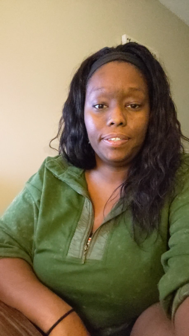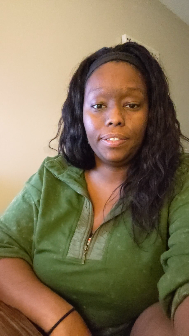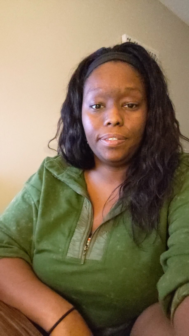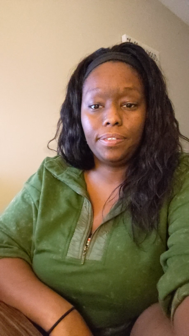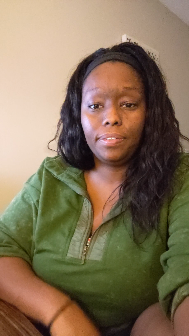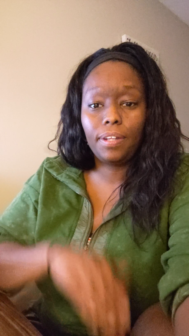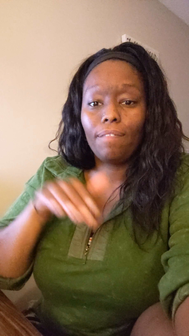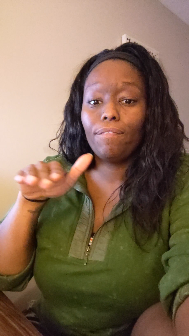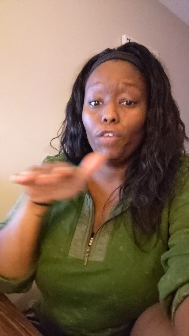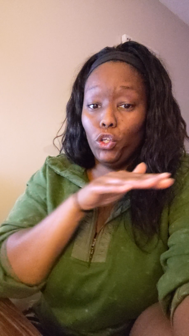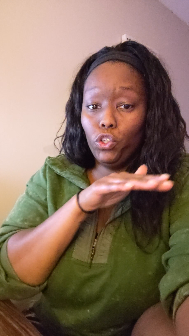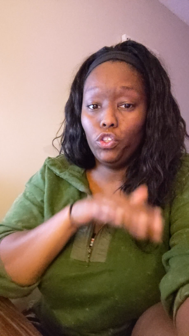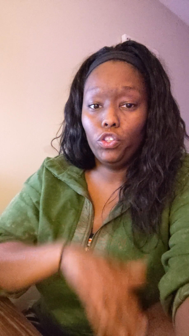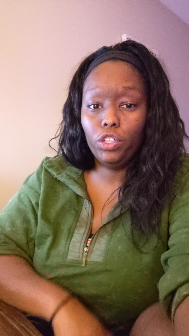full